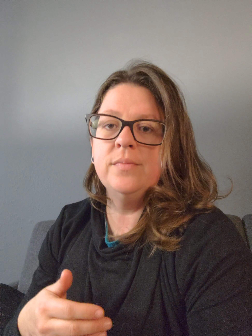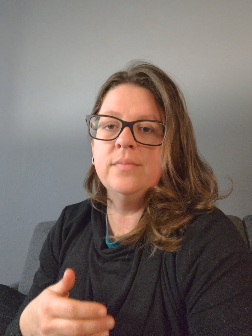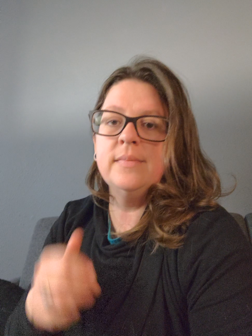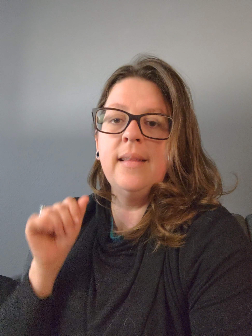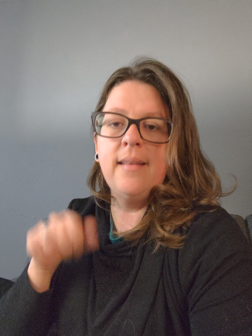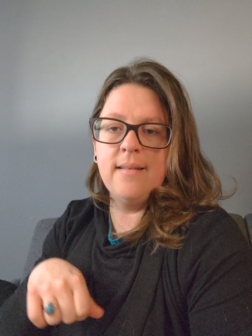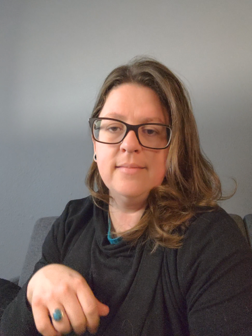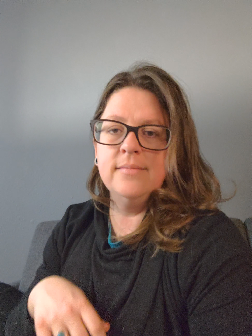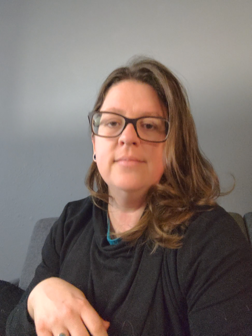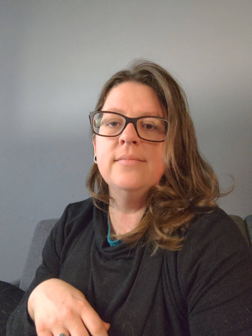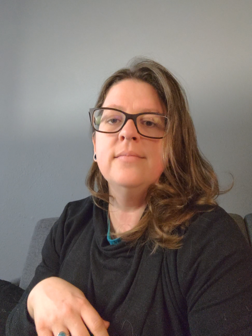can